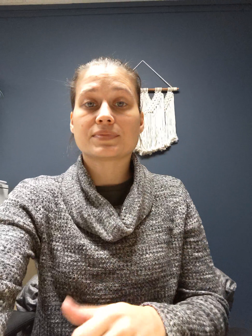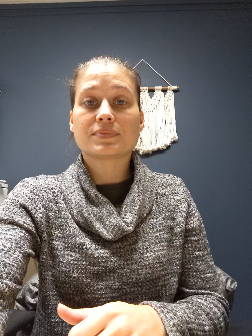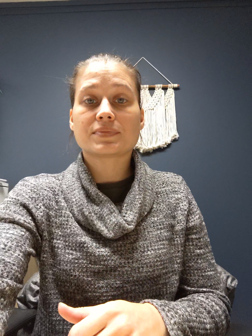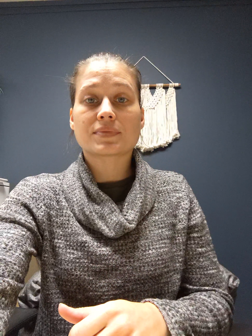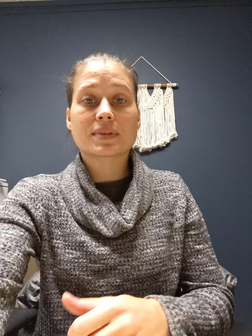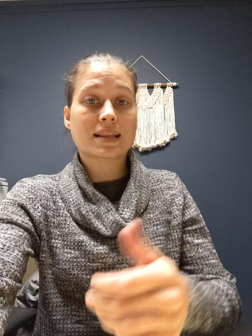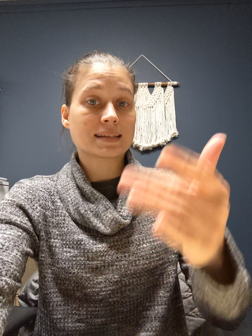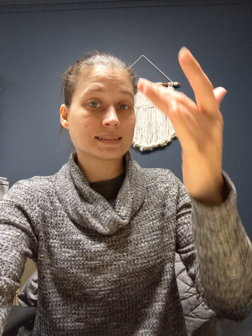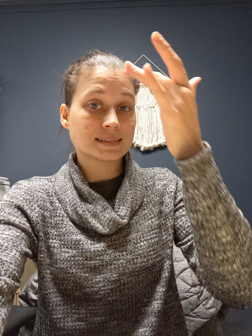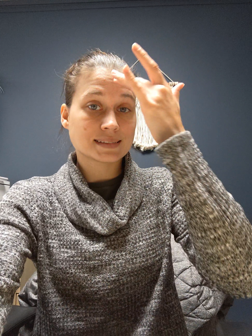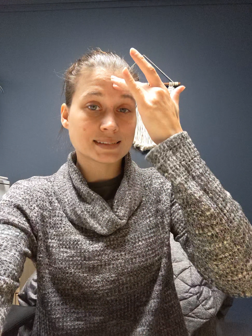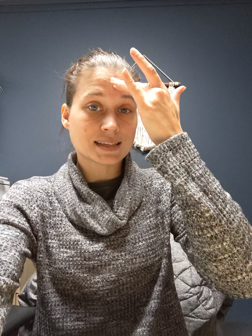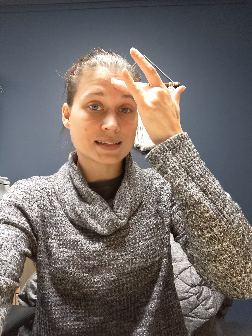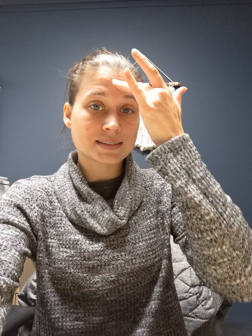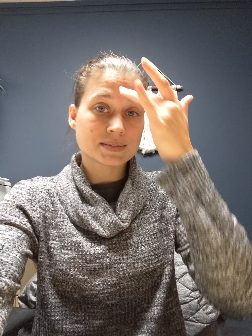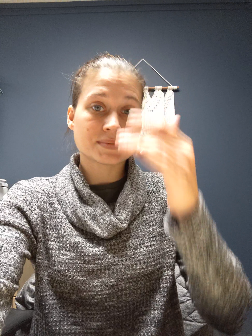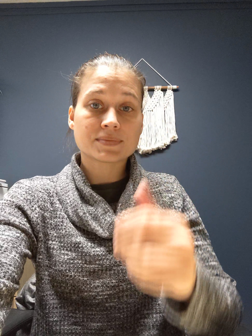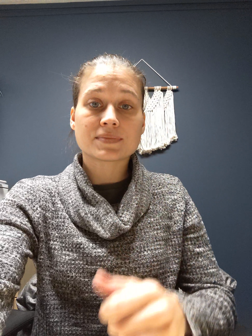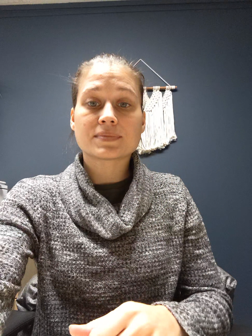sick